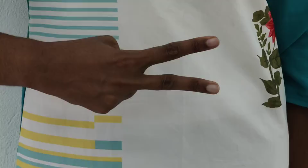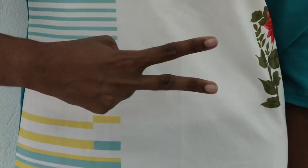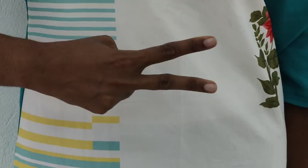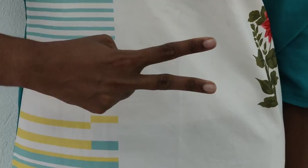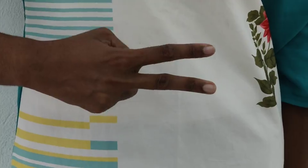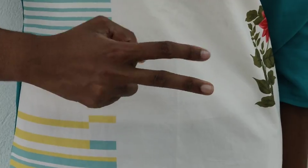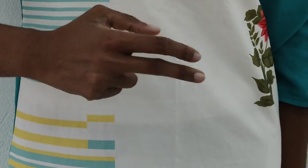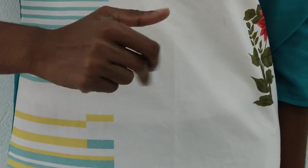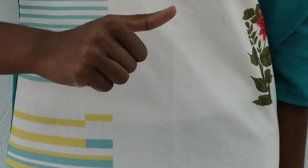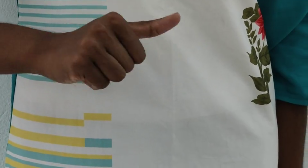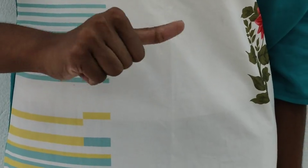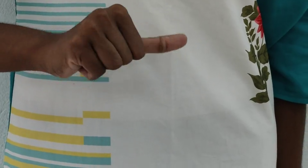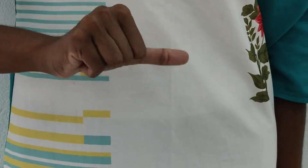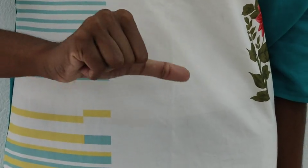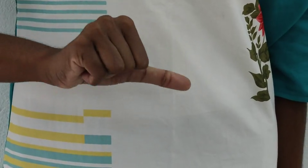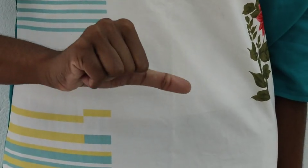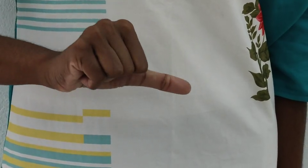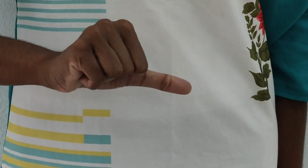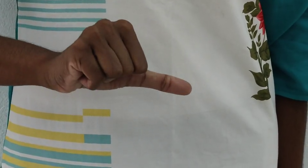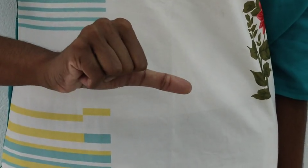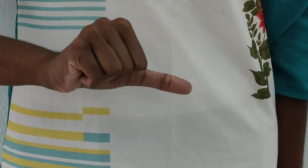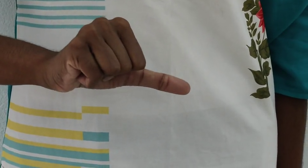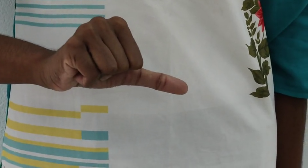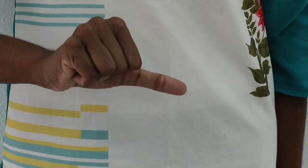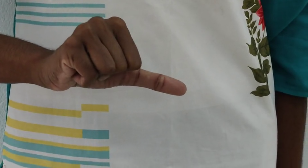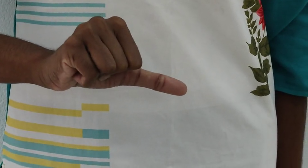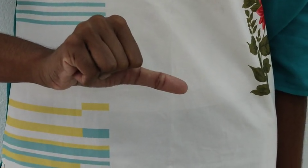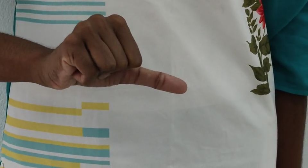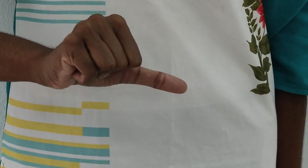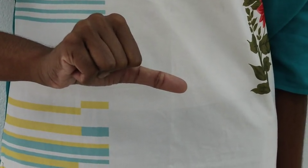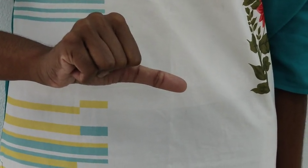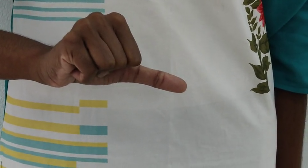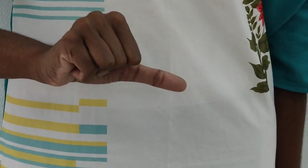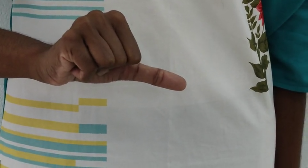ഐ